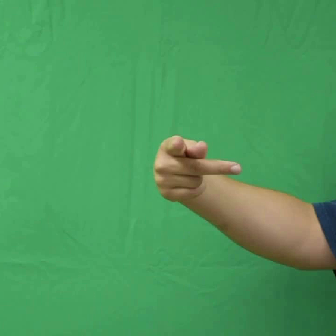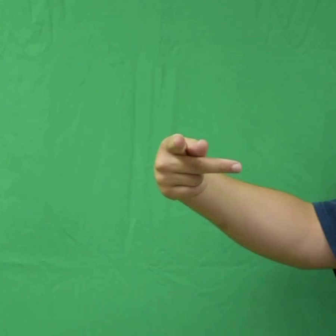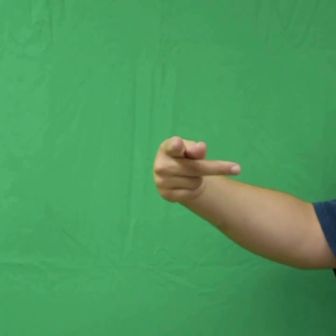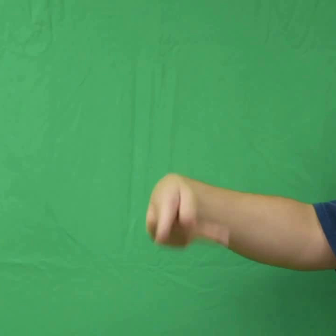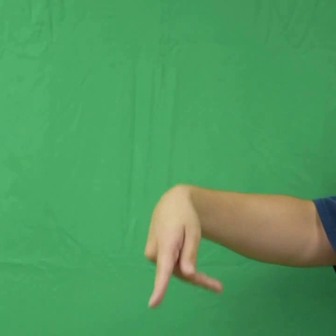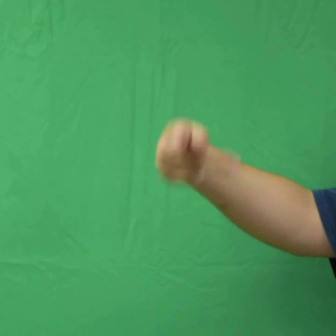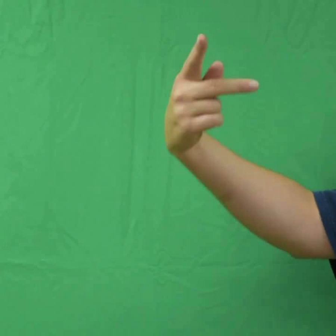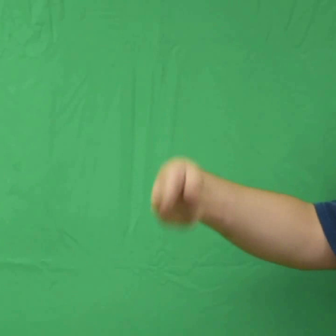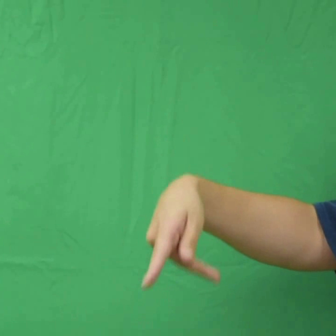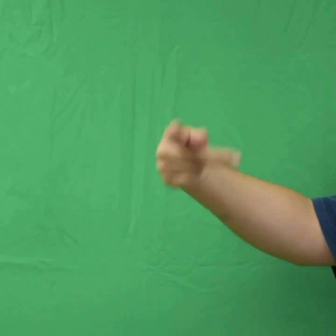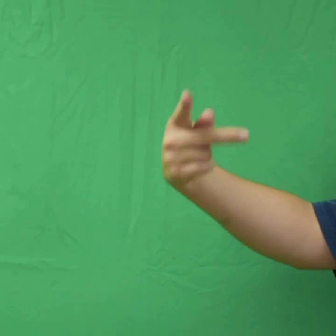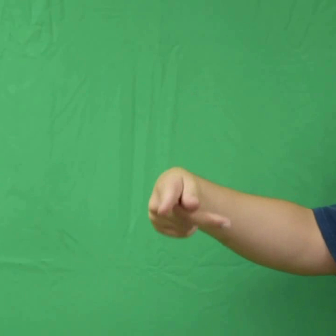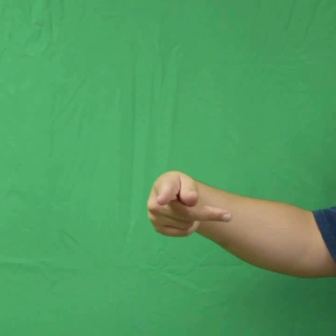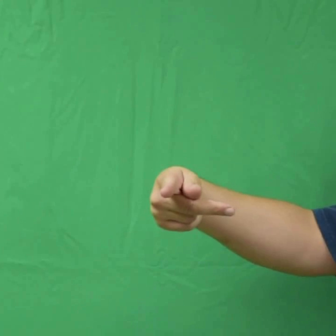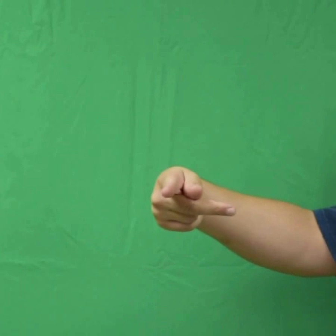K